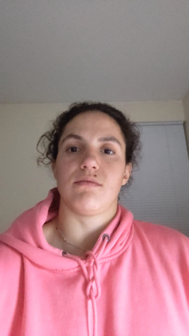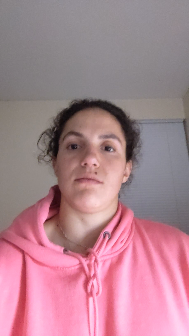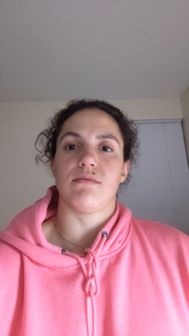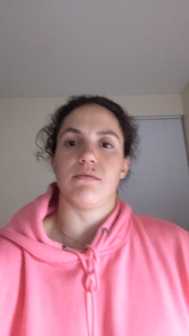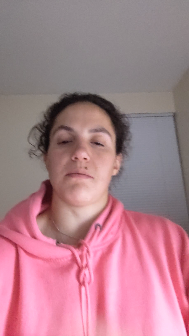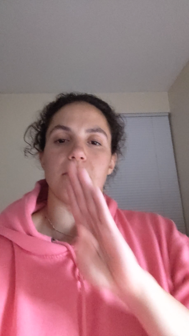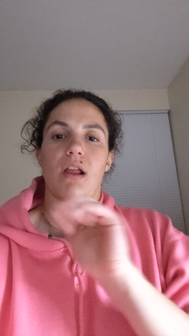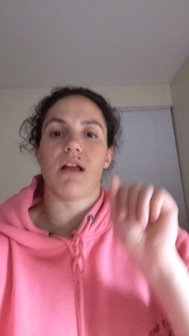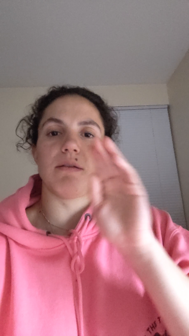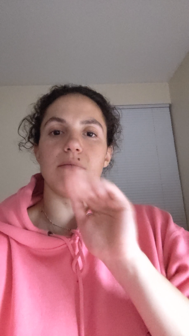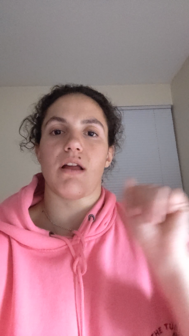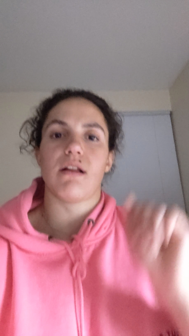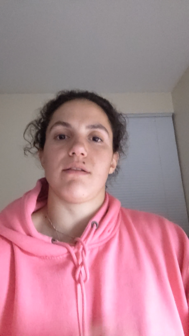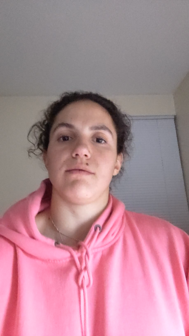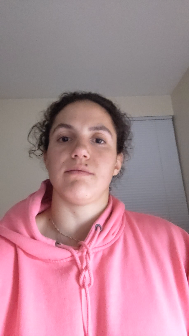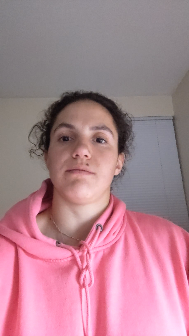baa baa